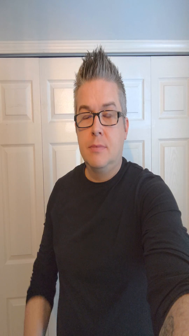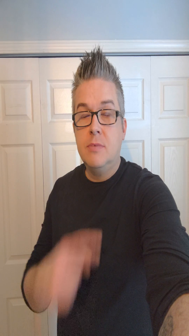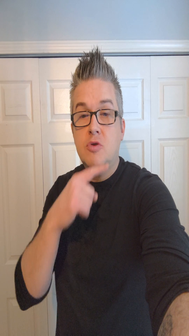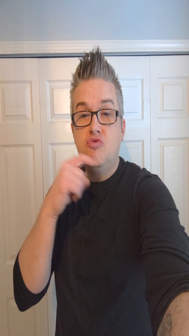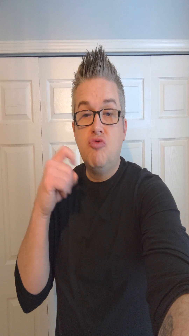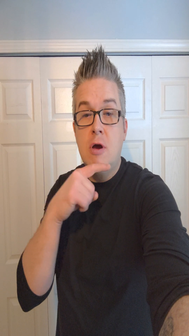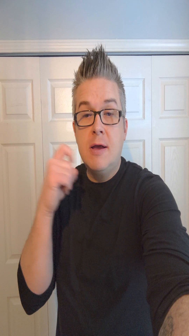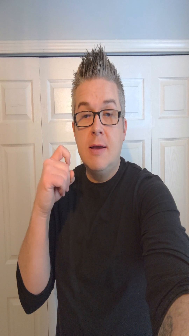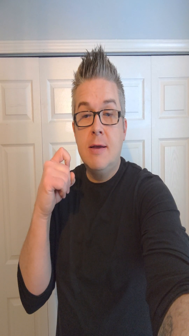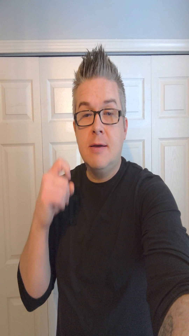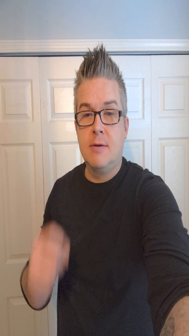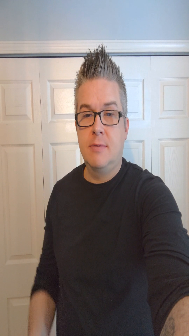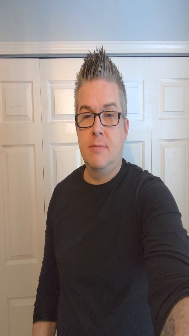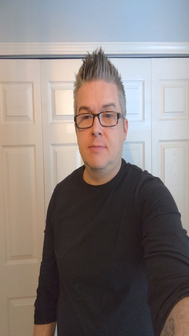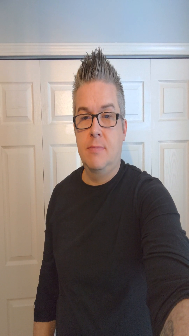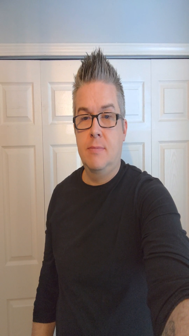dryer